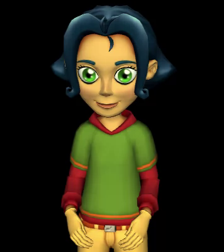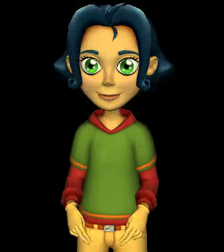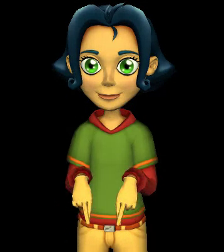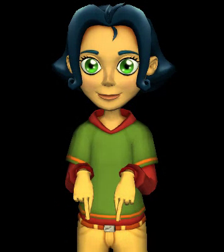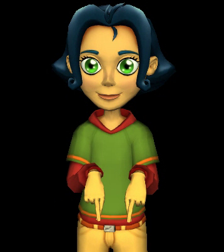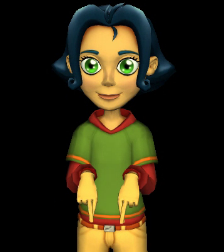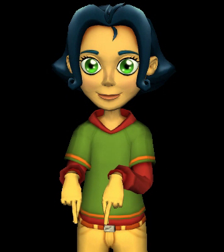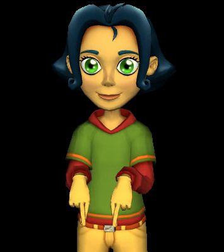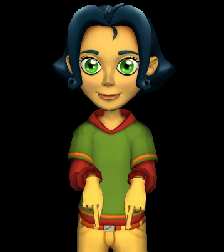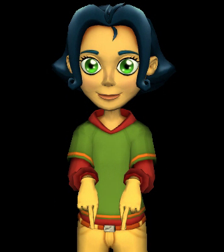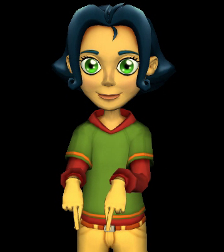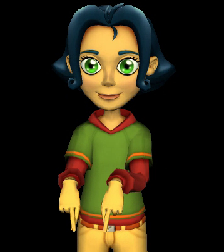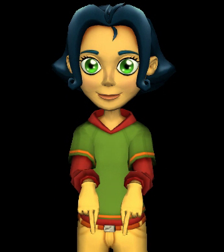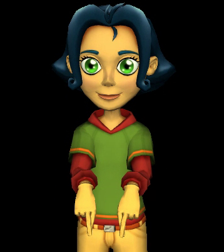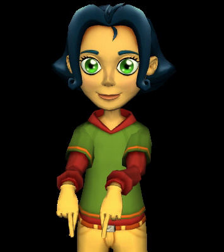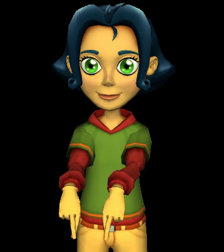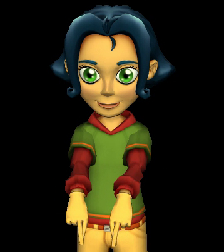نهر